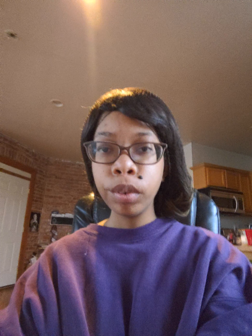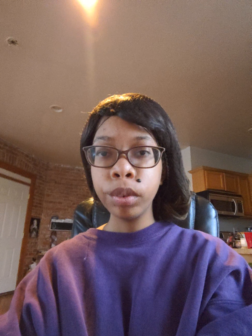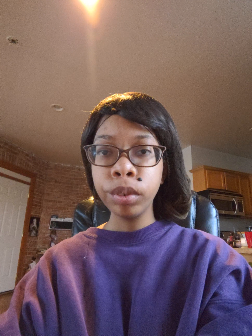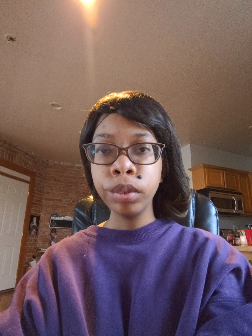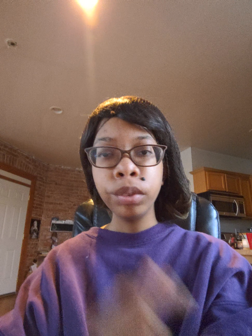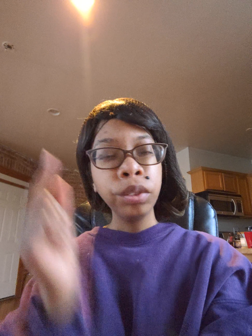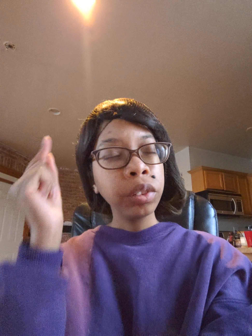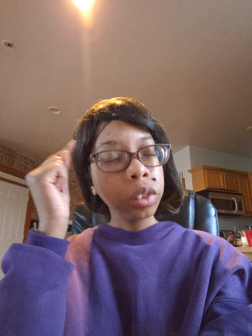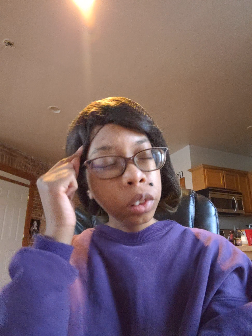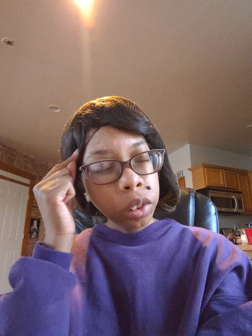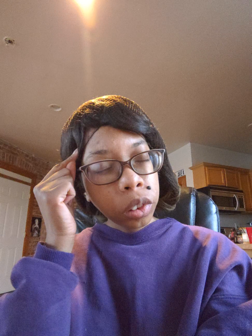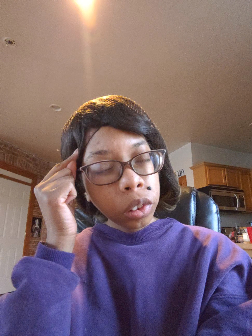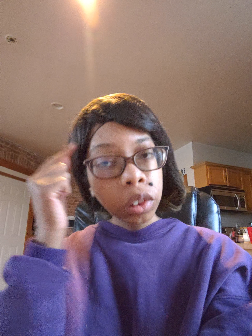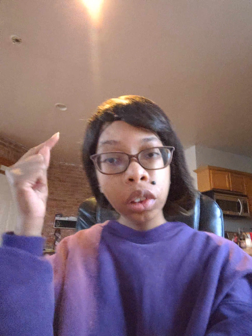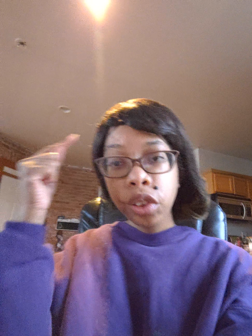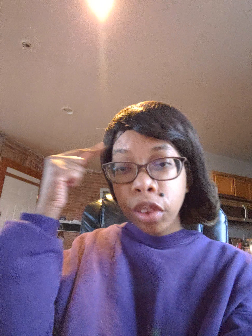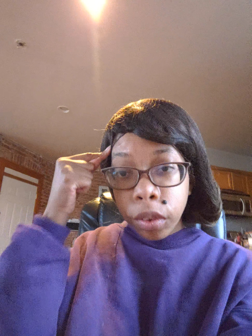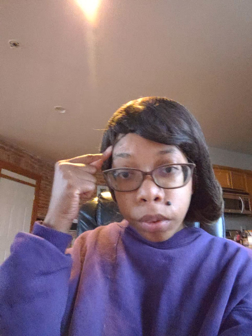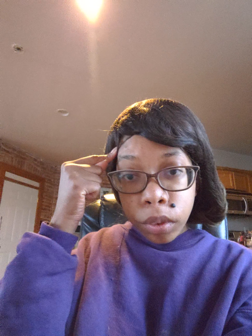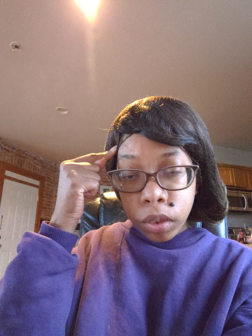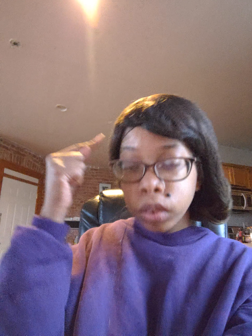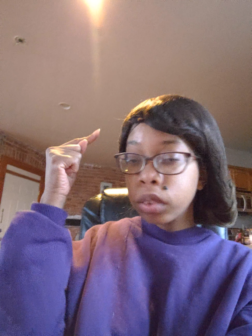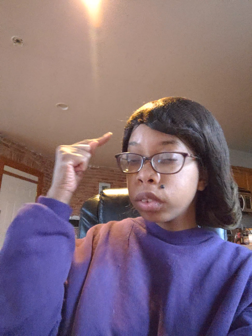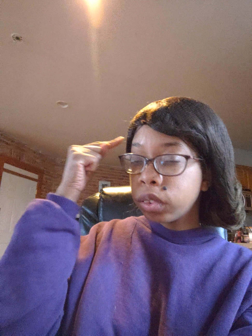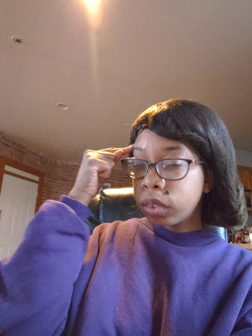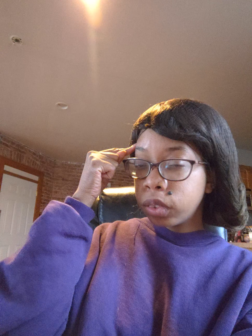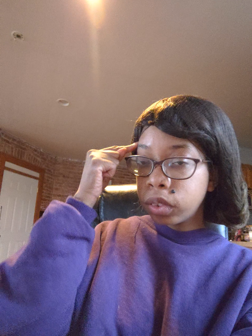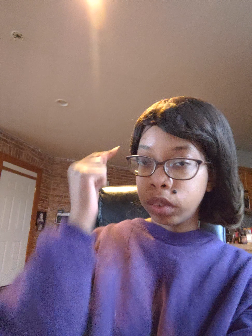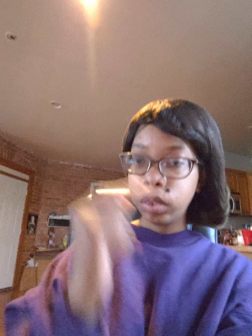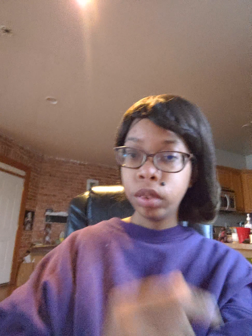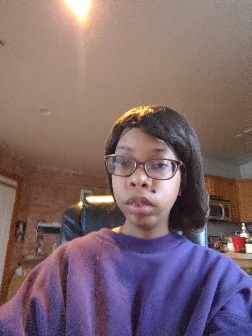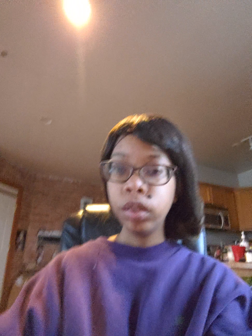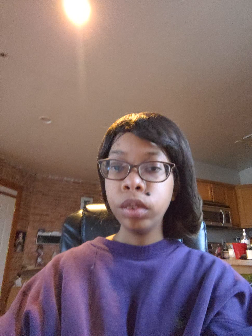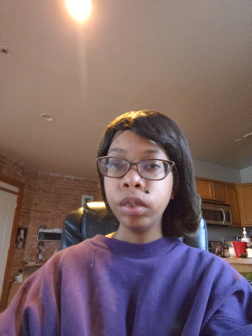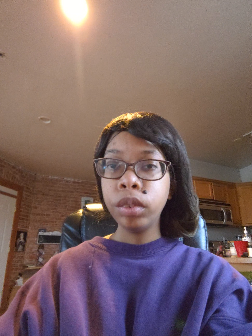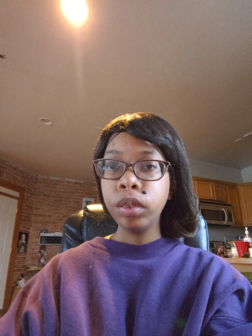think